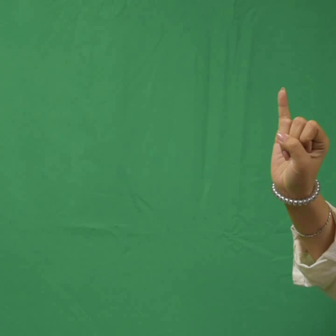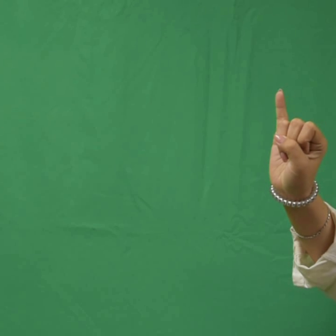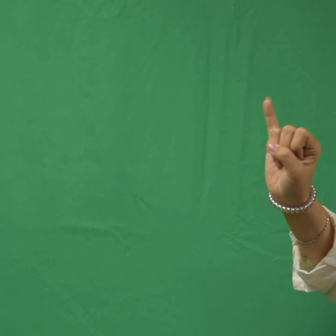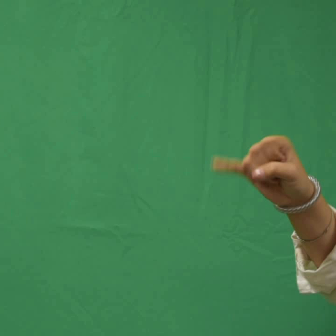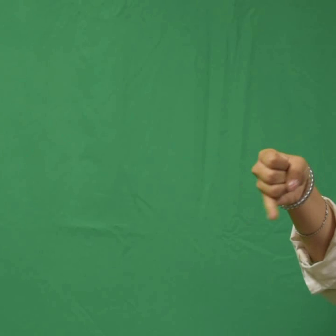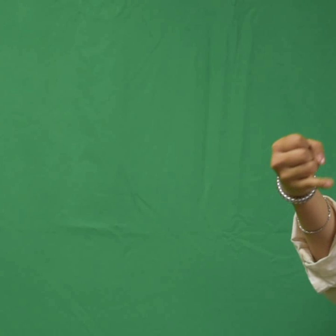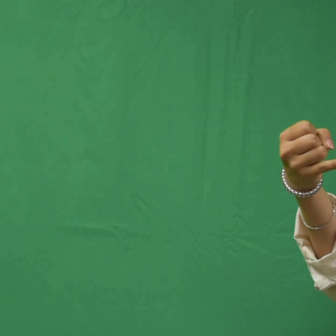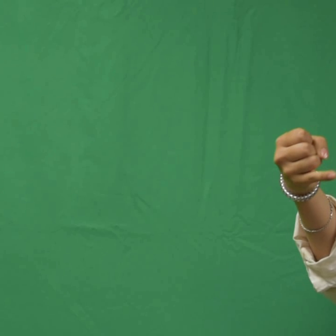J